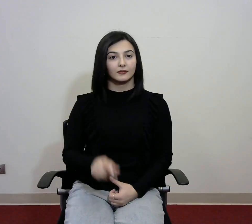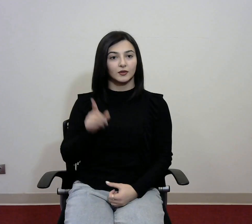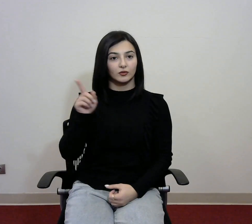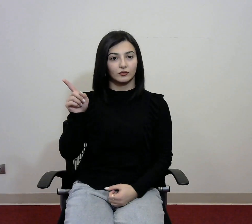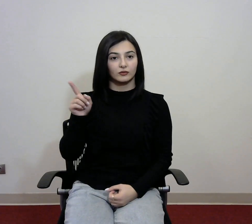O